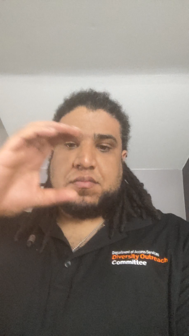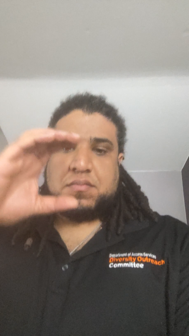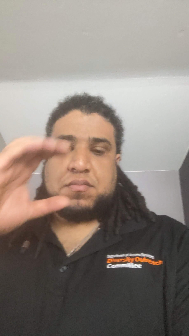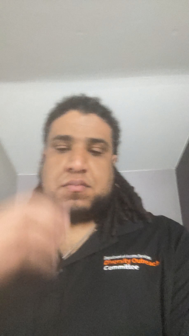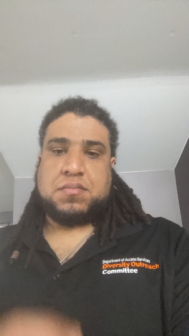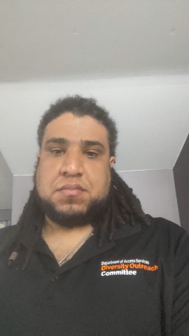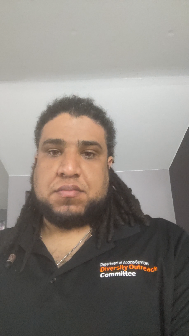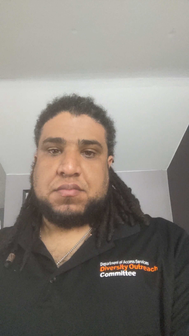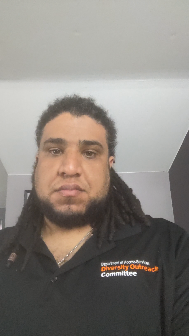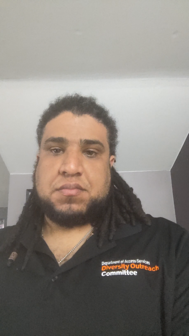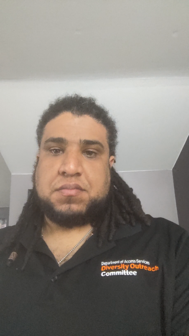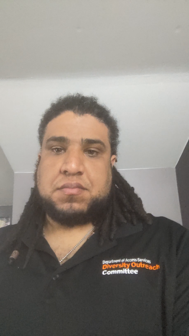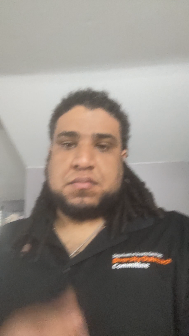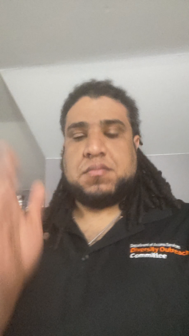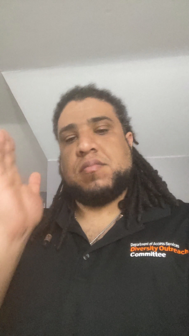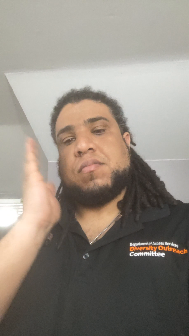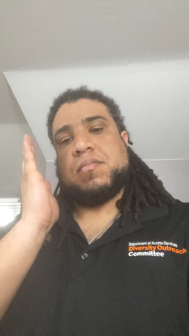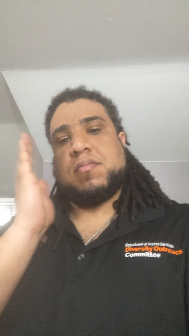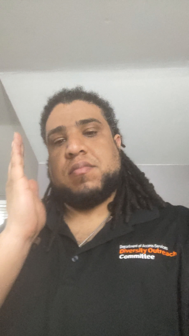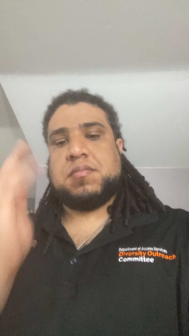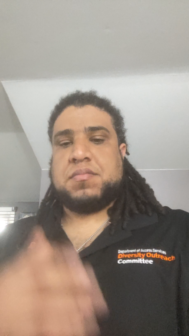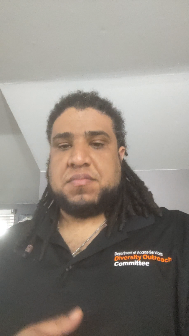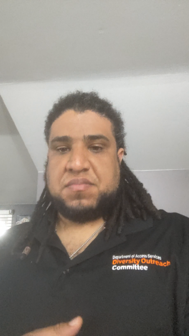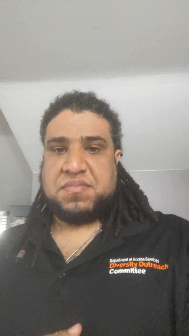pillow